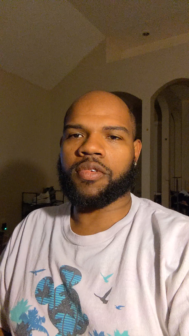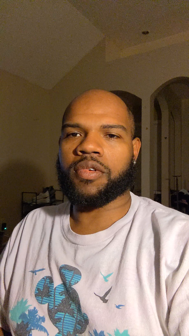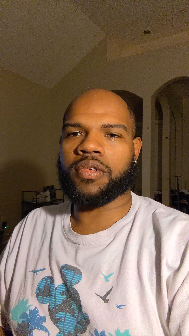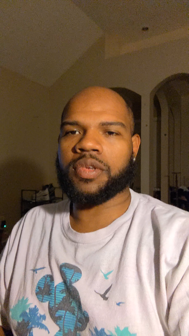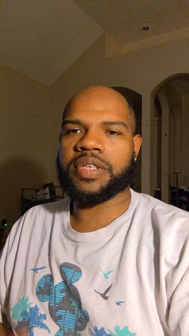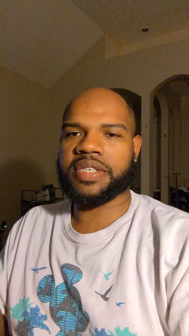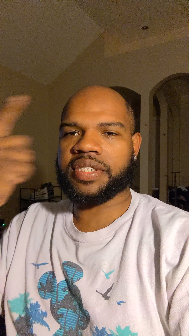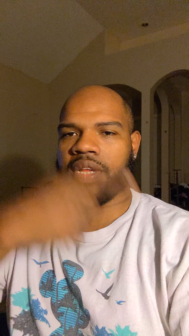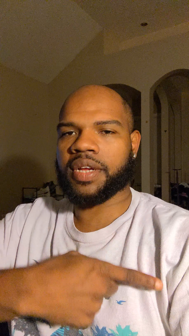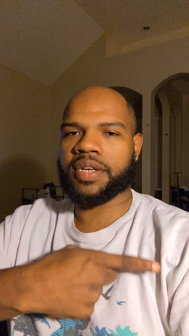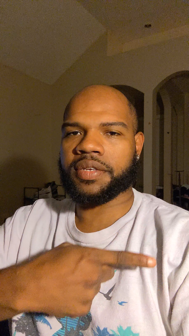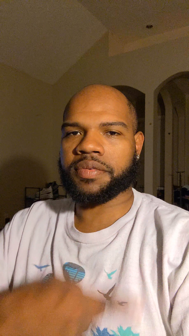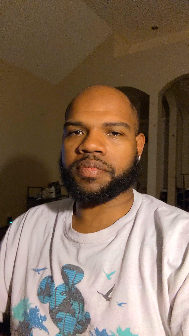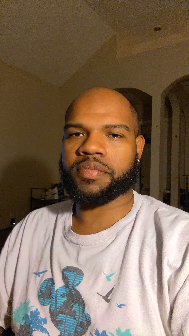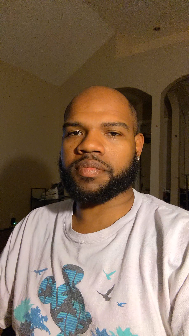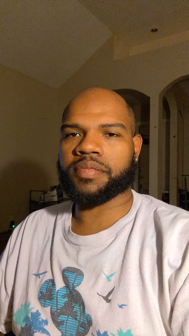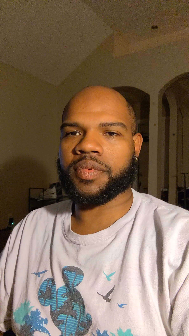day